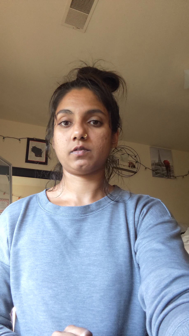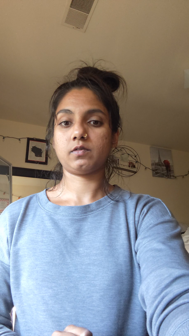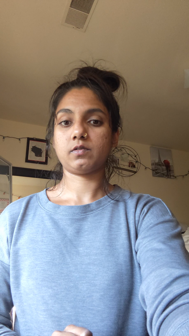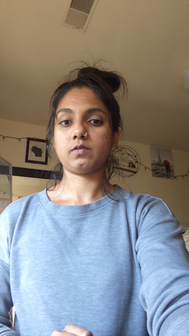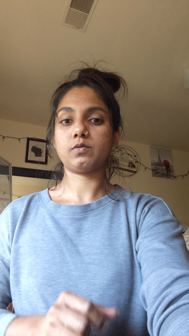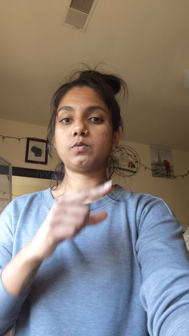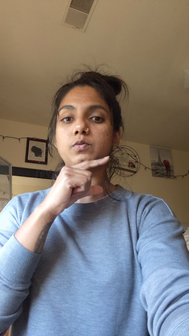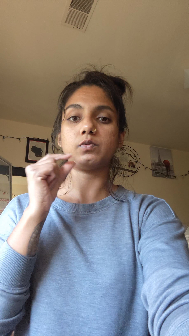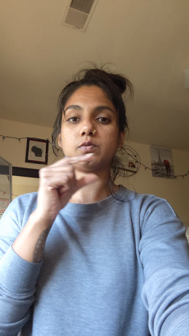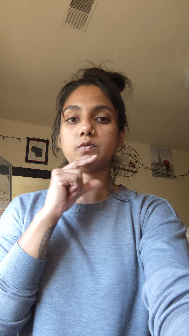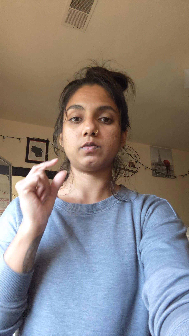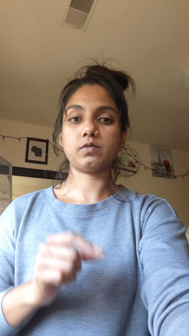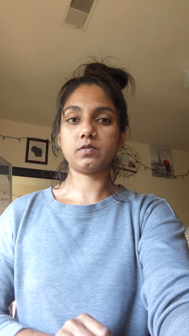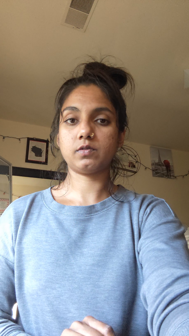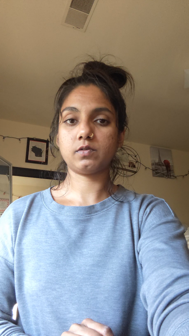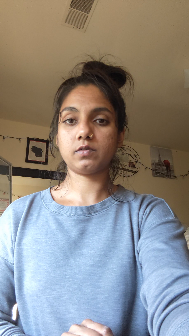glue